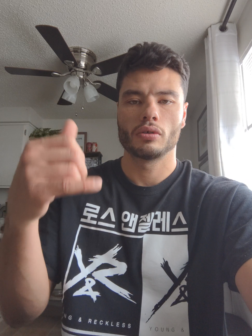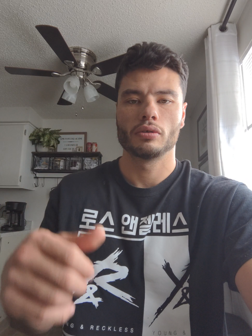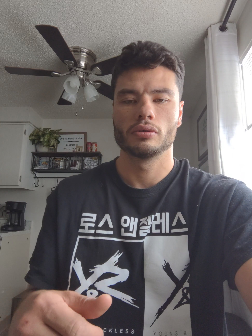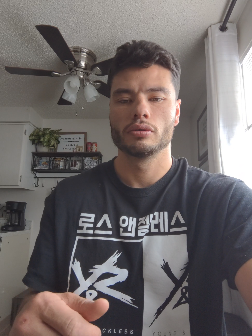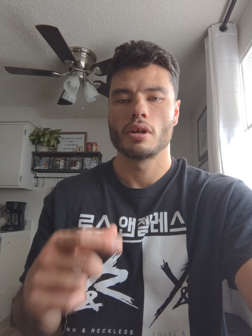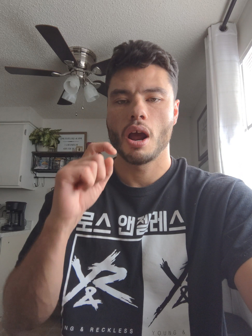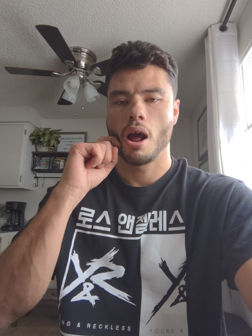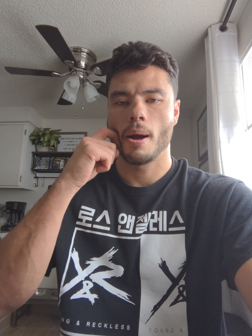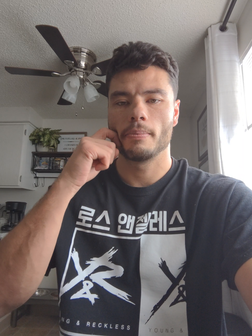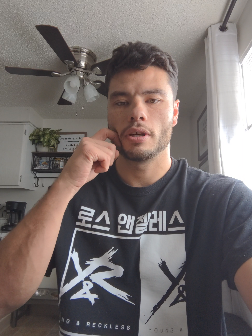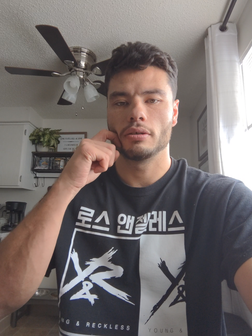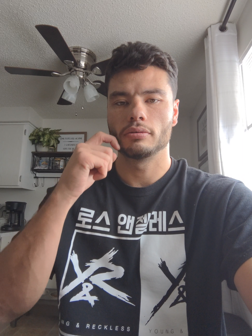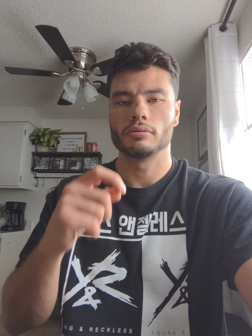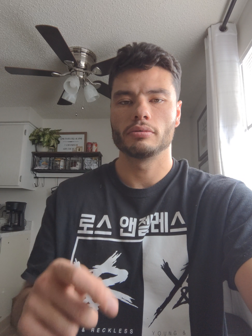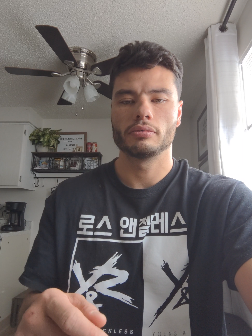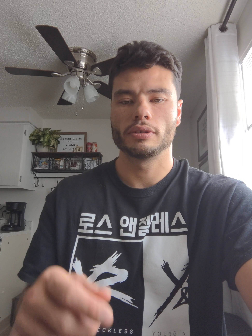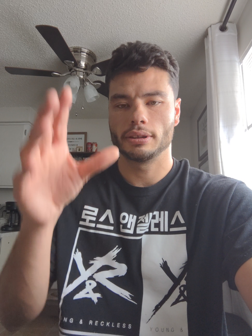apple